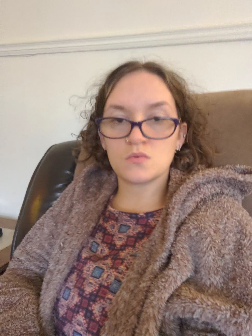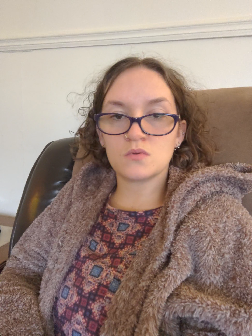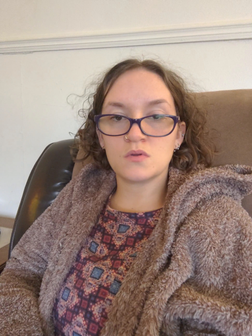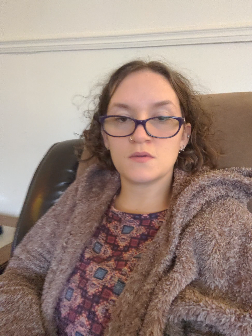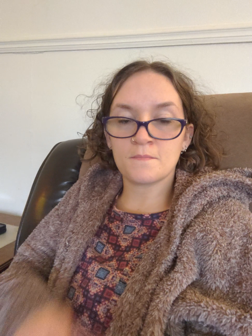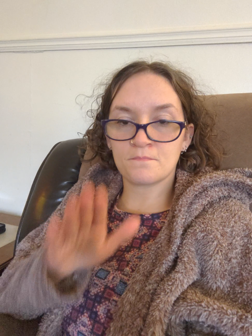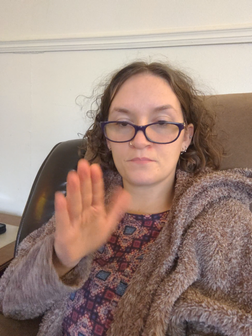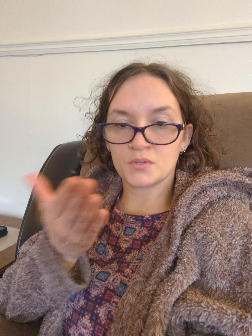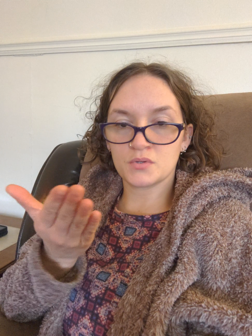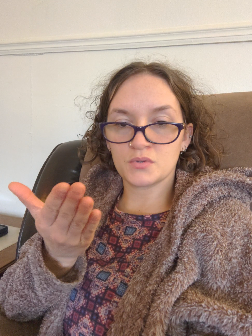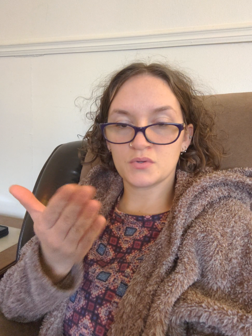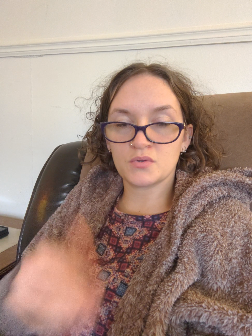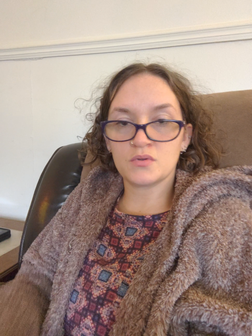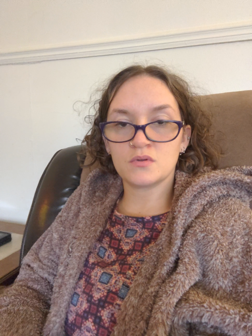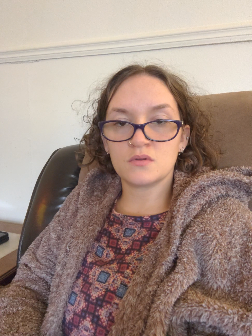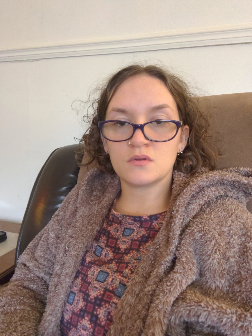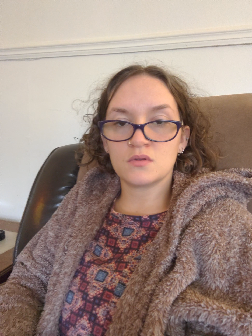book